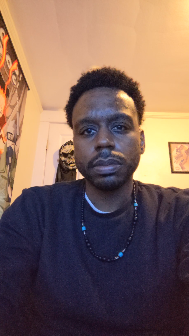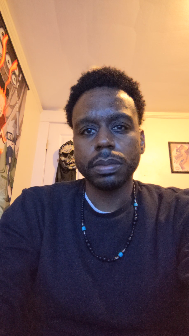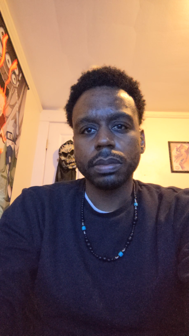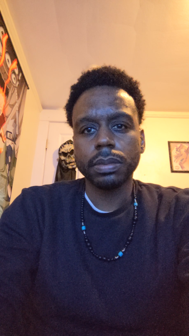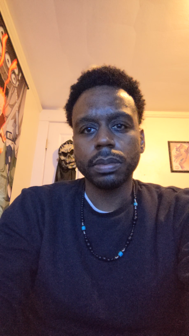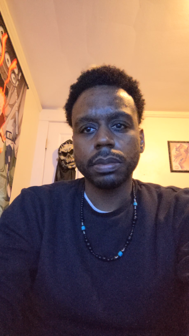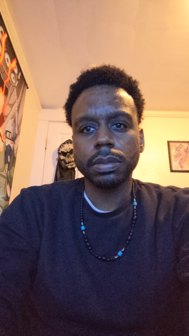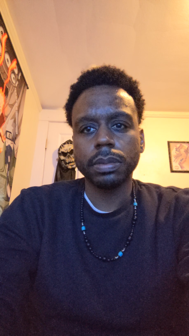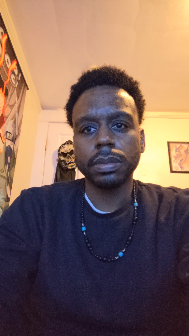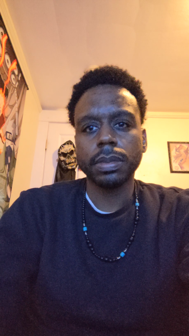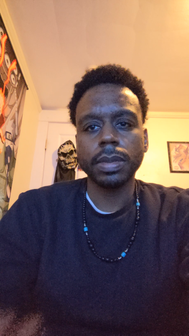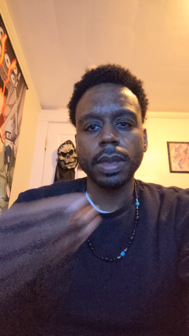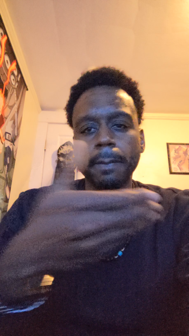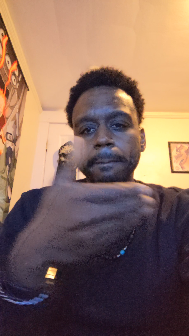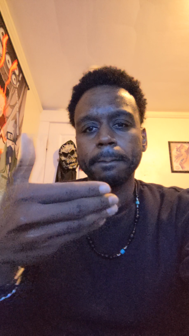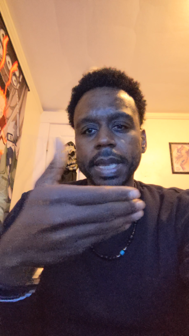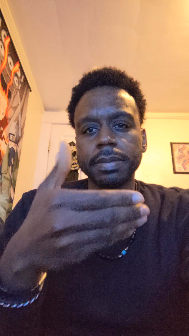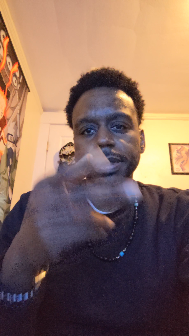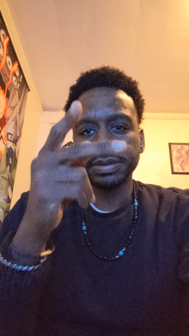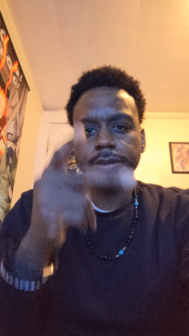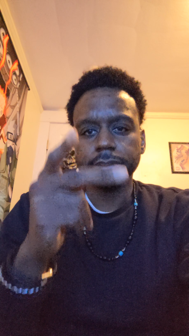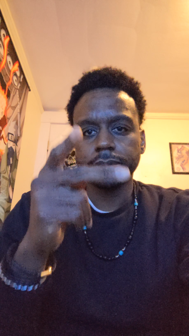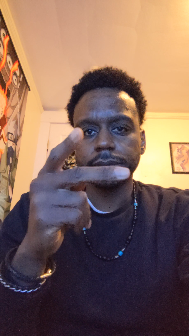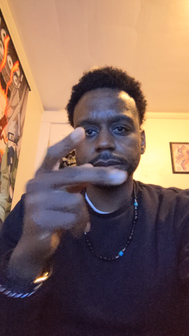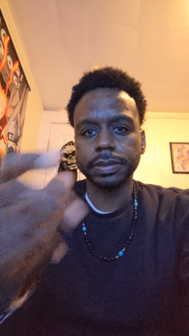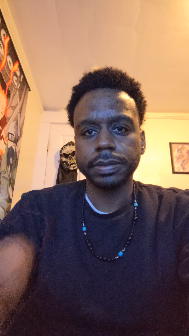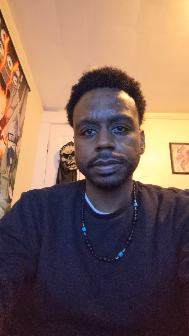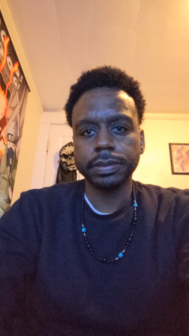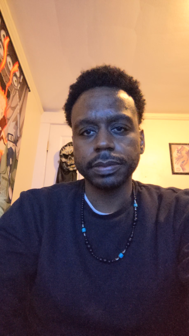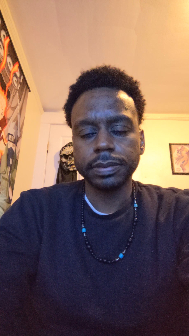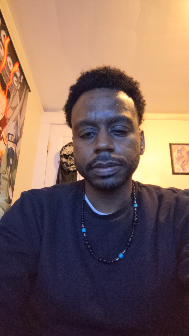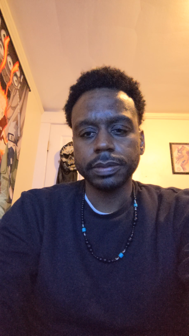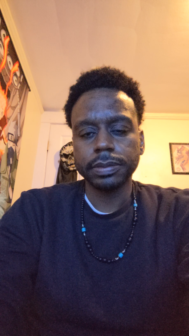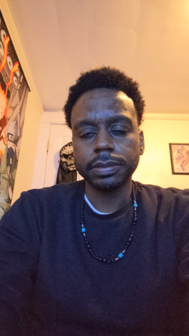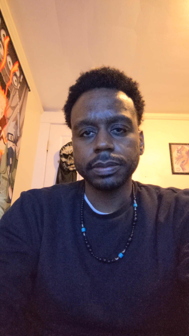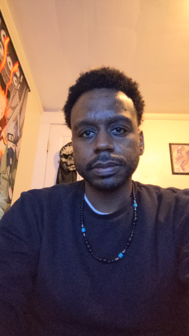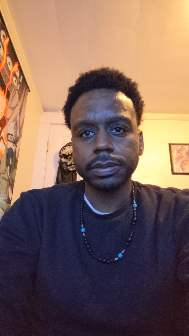babysitter